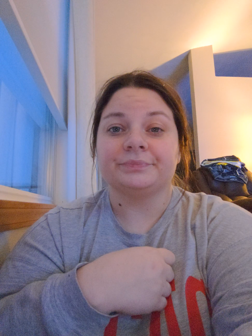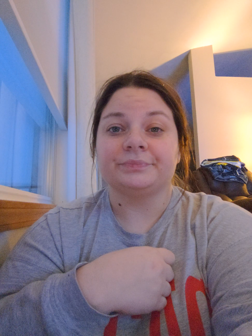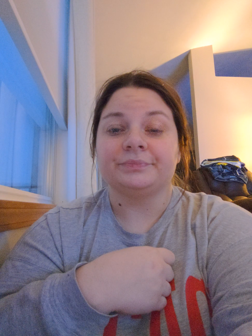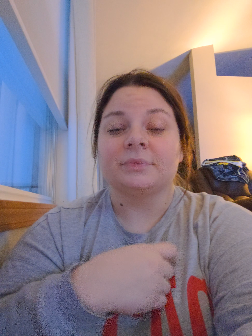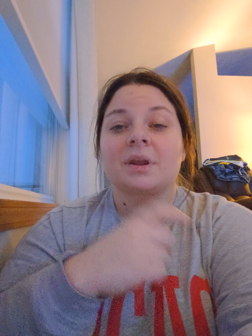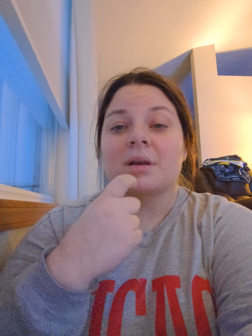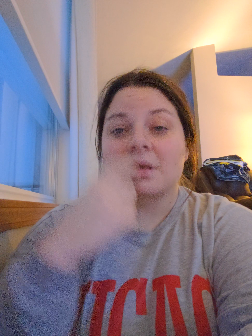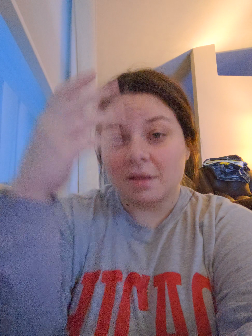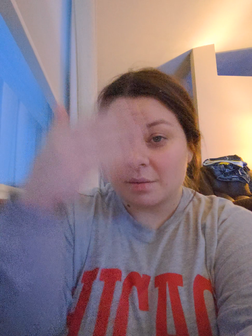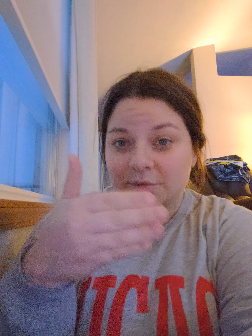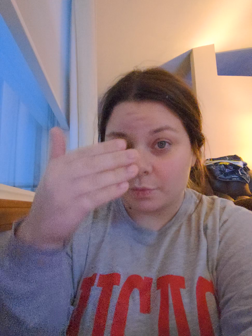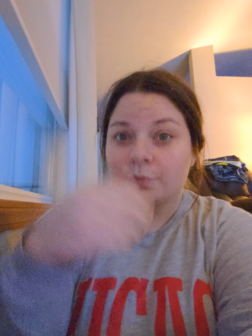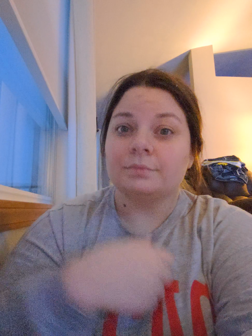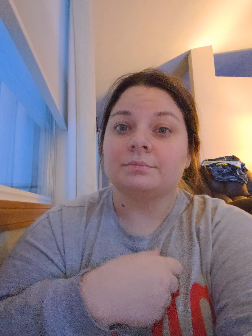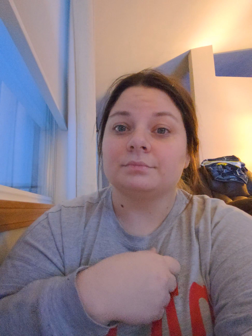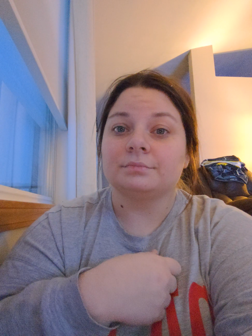window